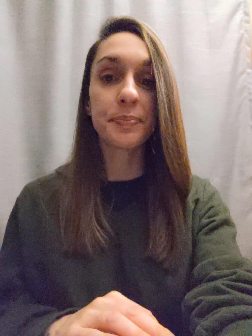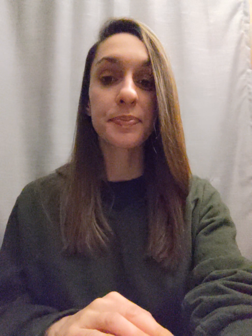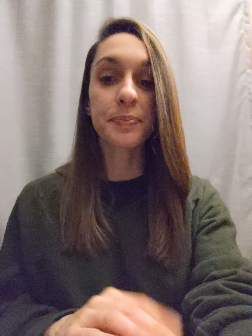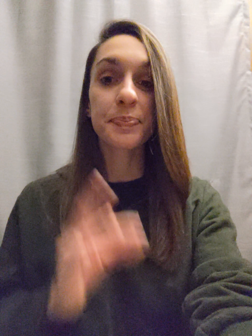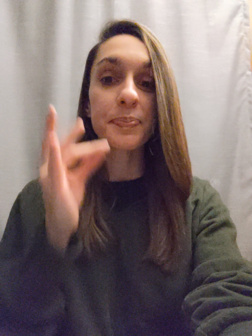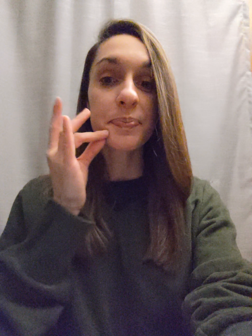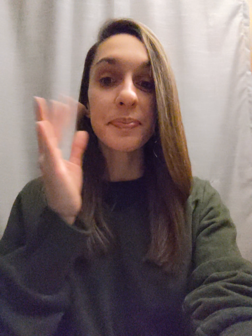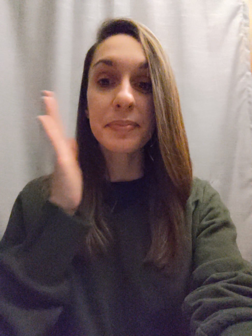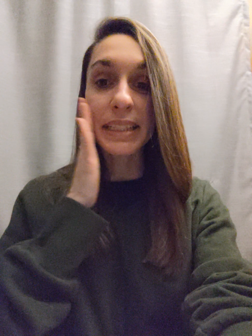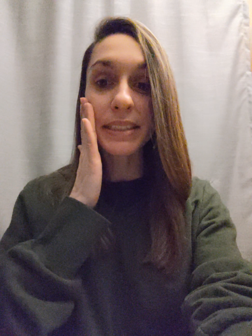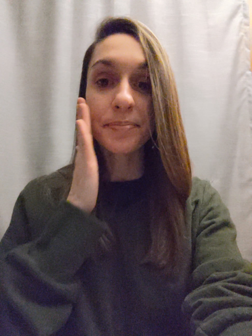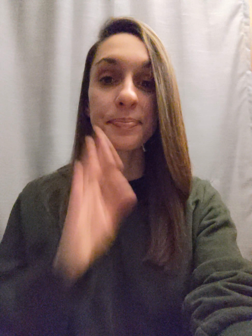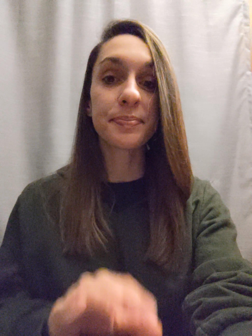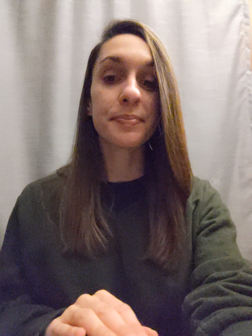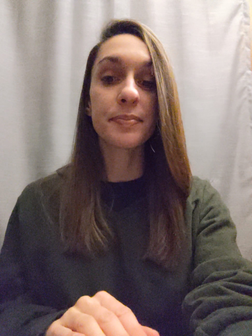bee